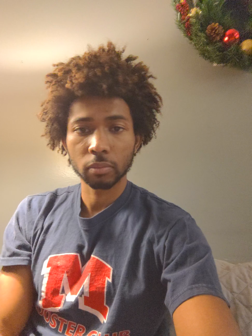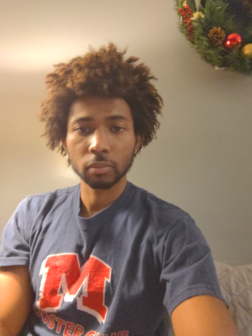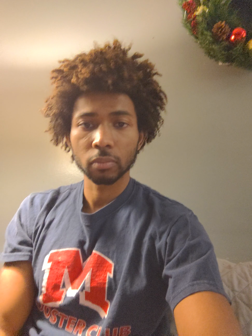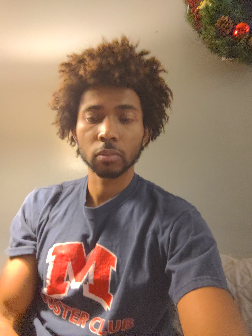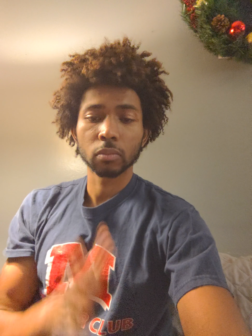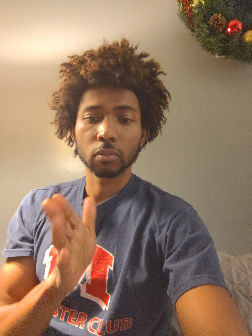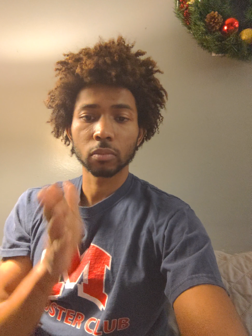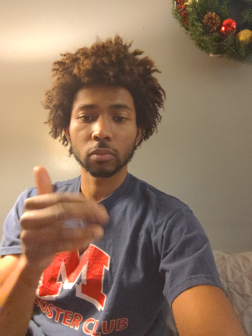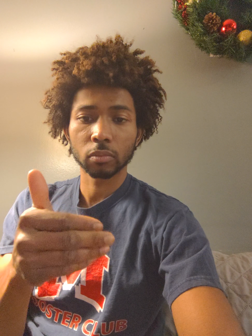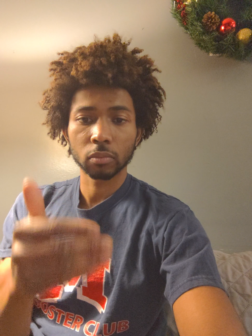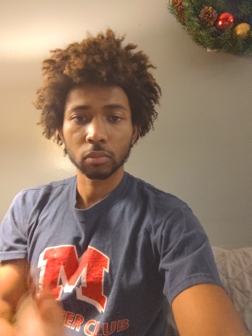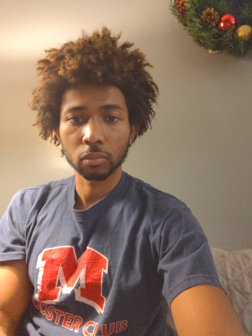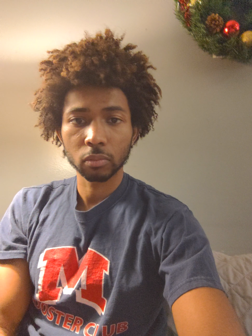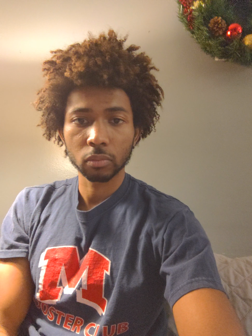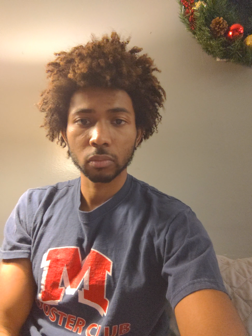room